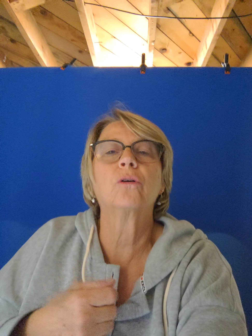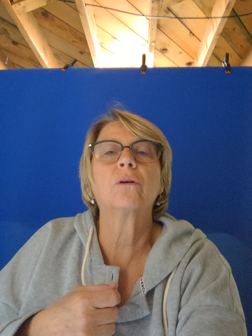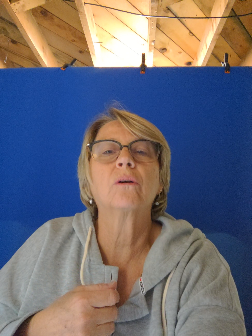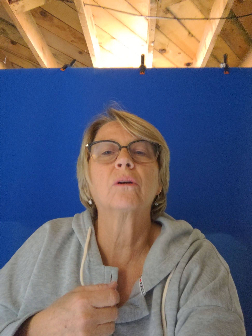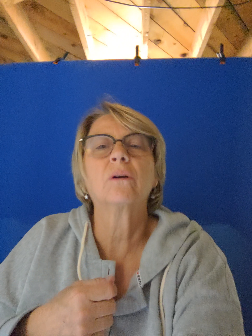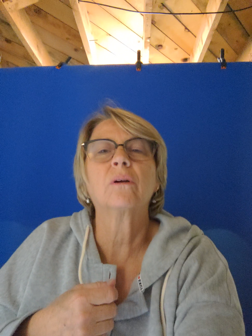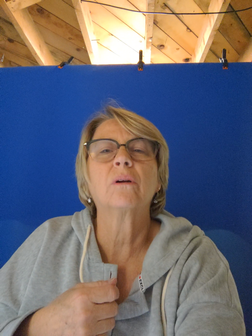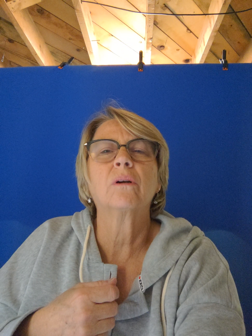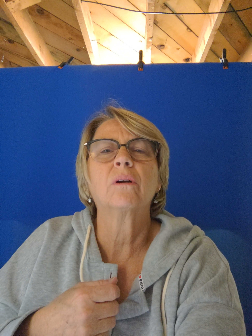drawer